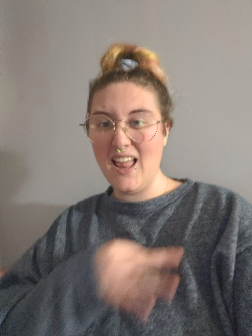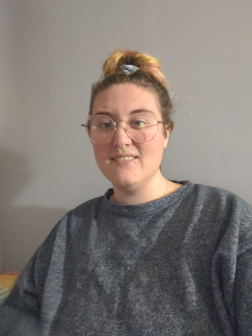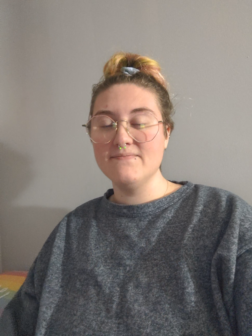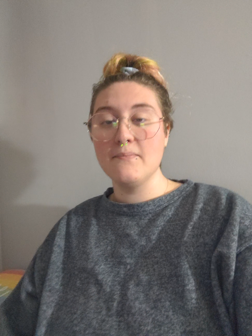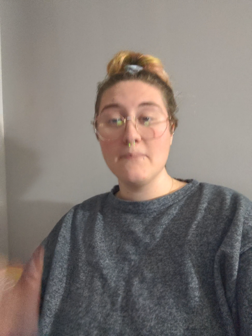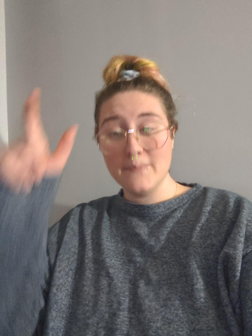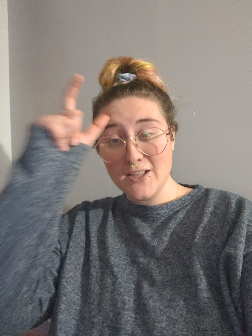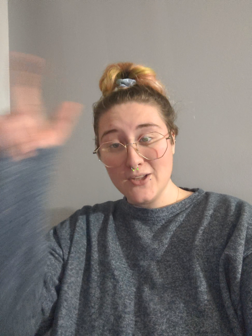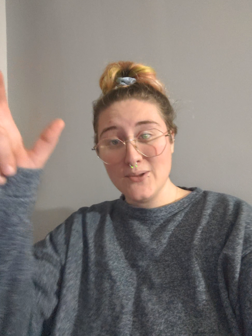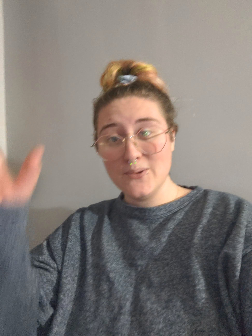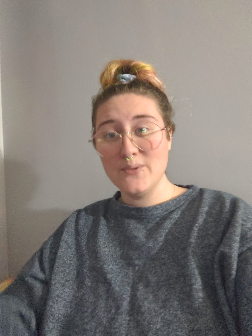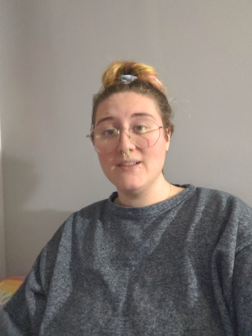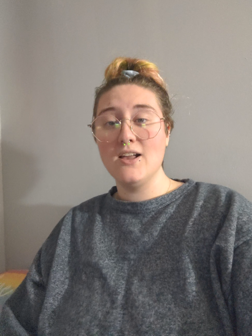moon